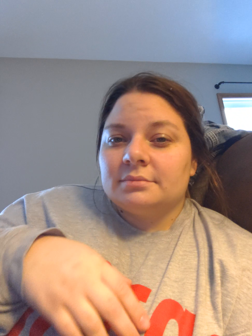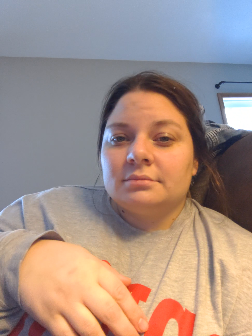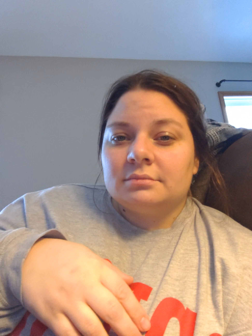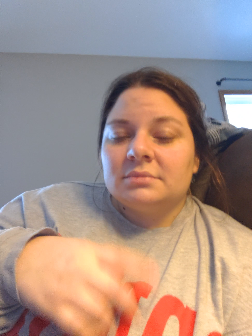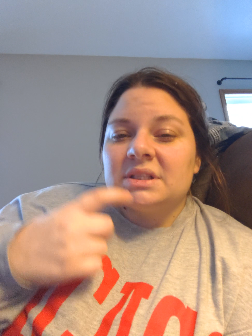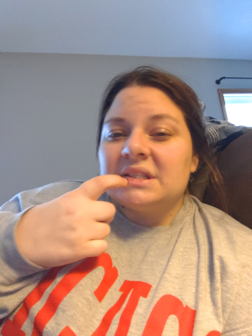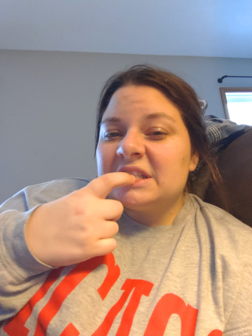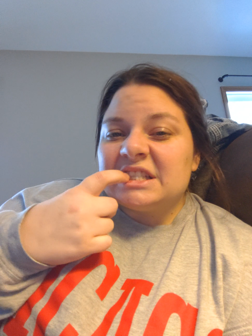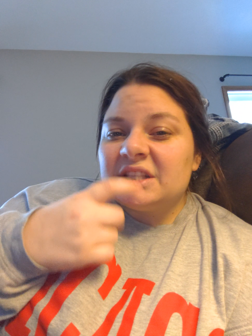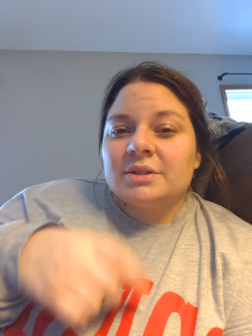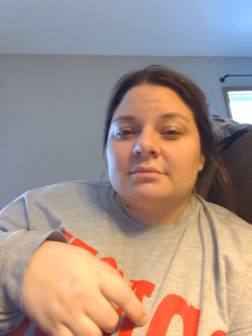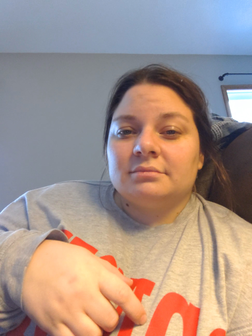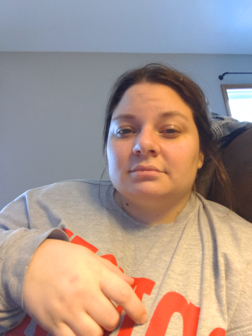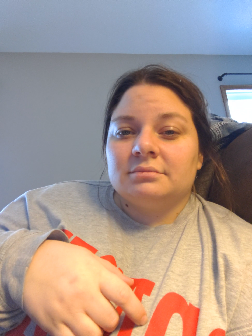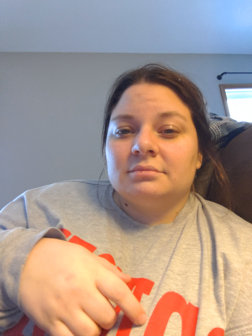tooth